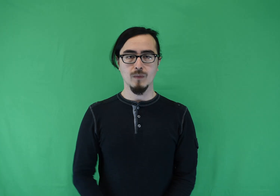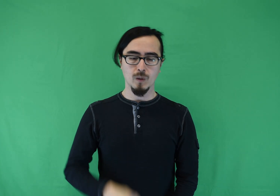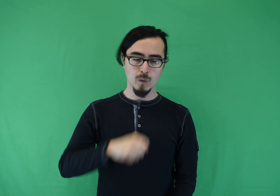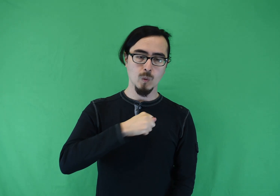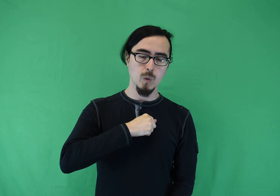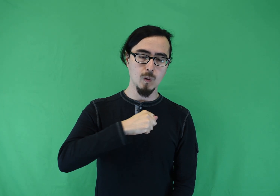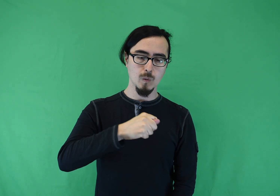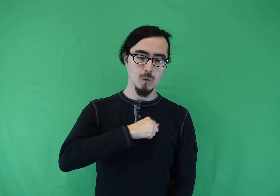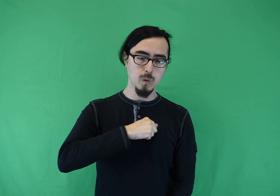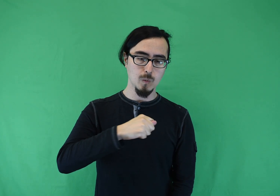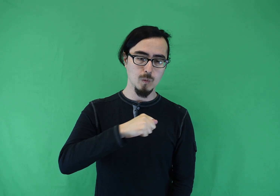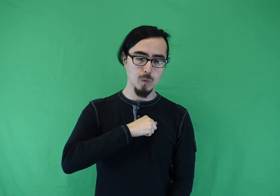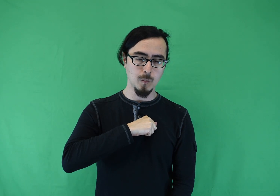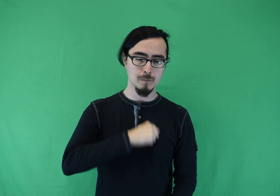tos